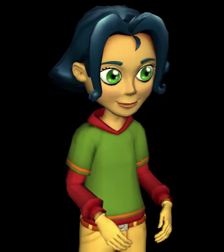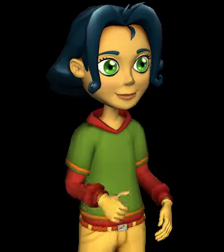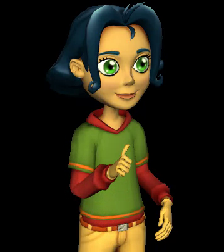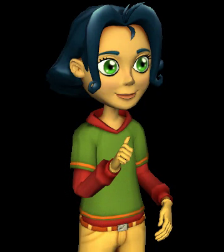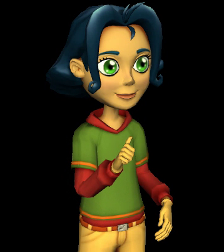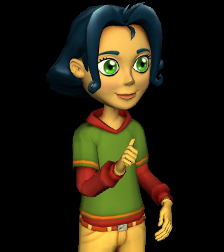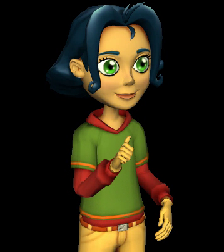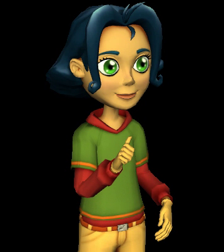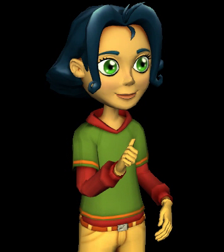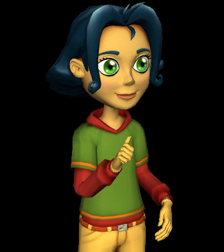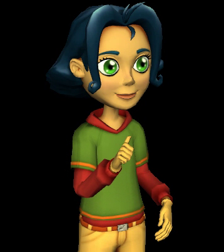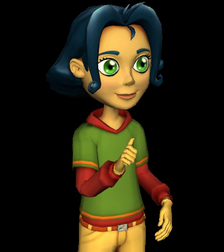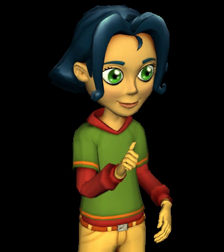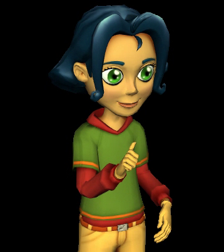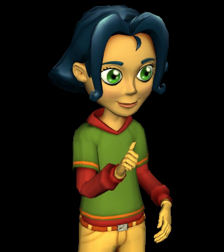جرس